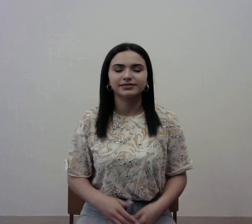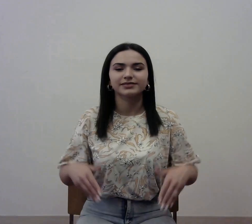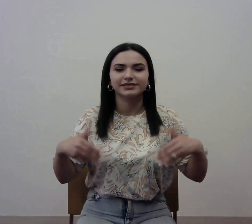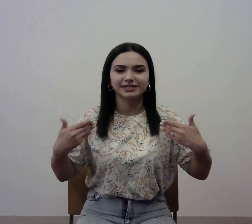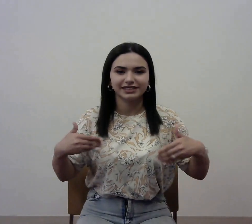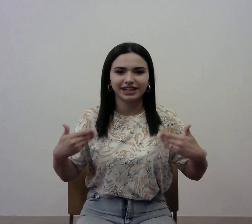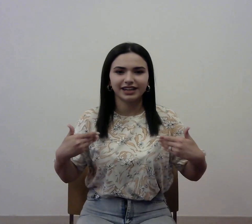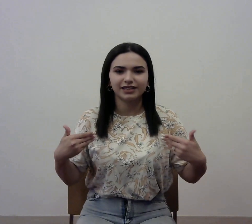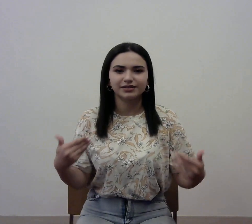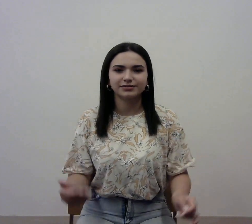salam